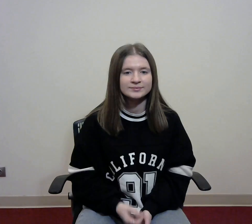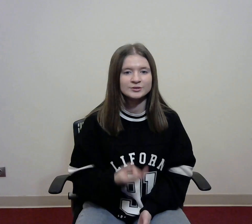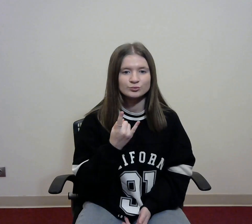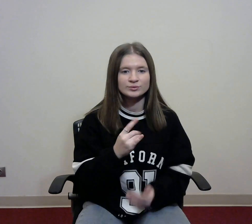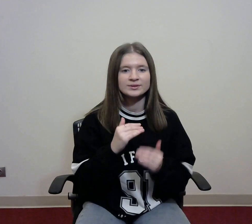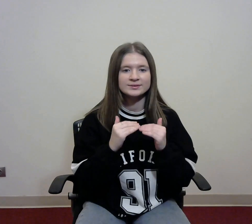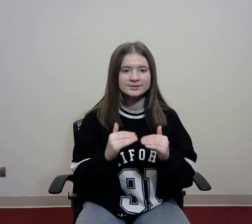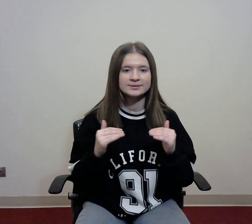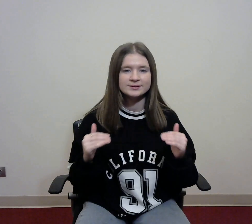uşaq